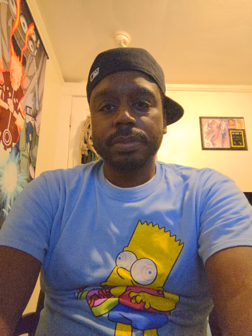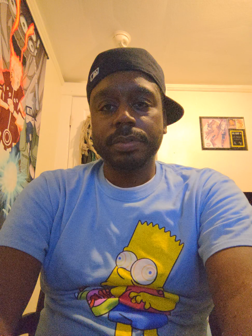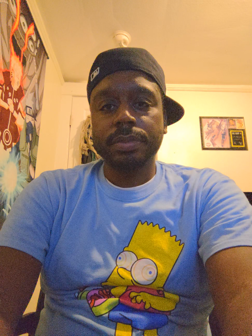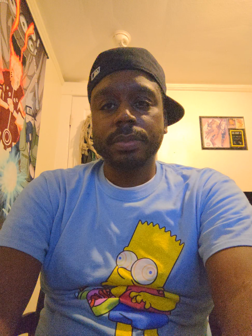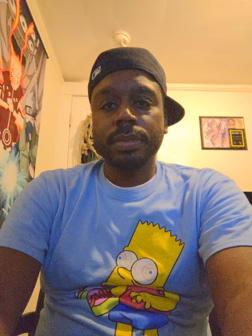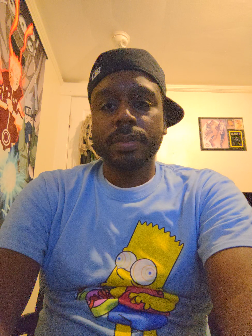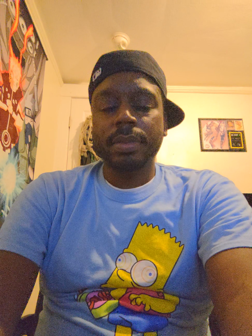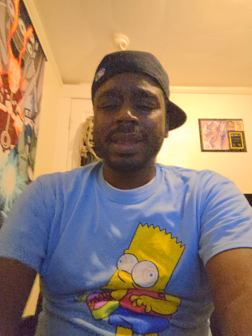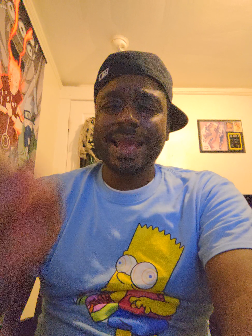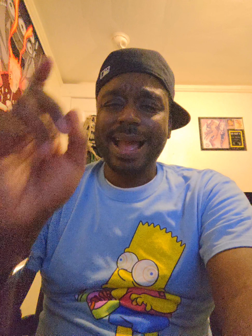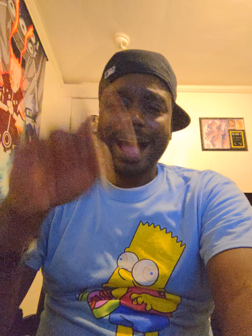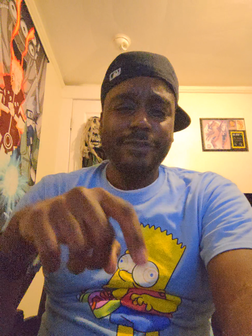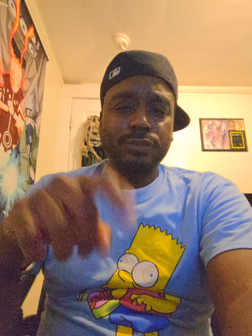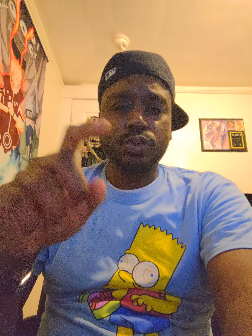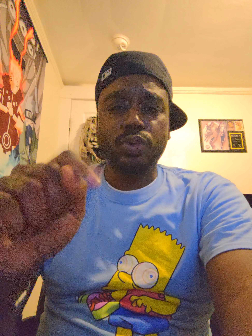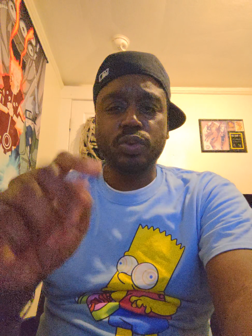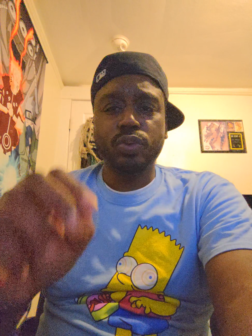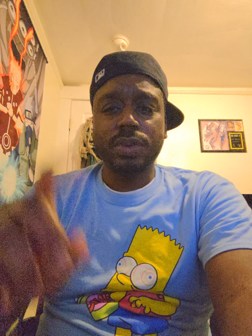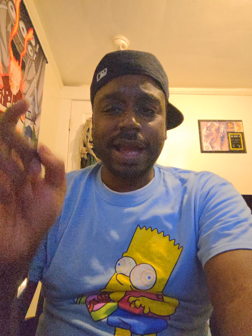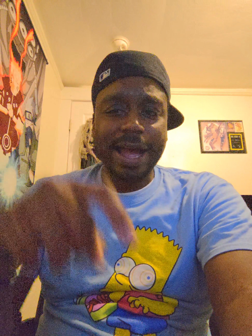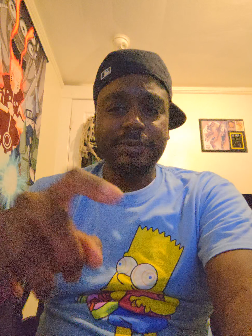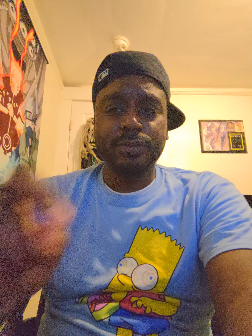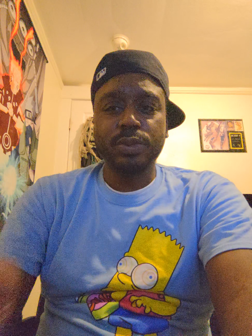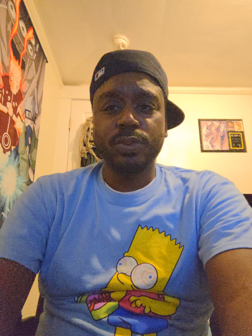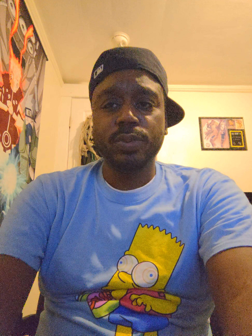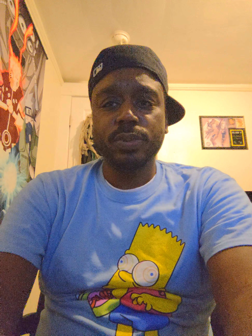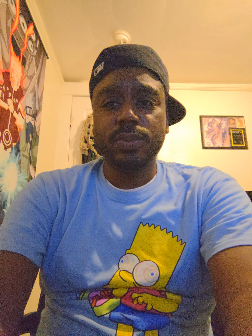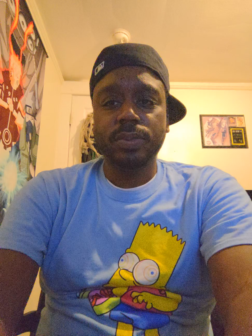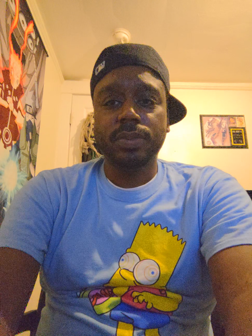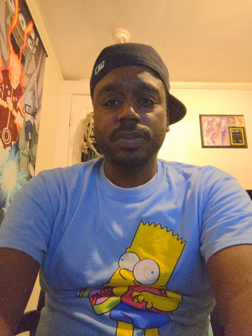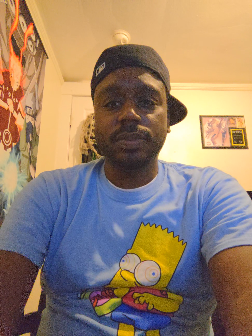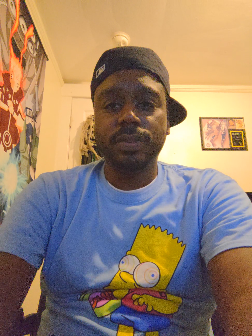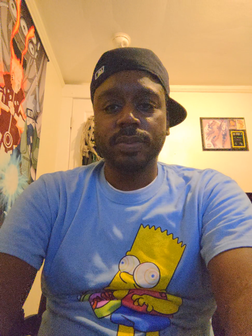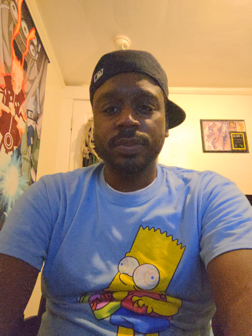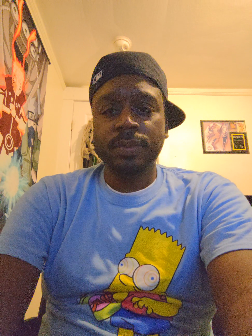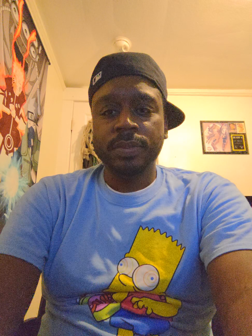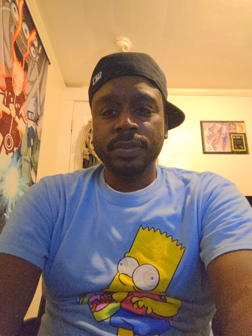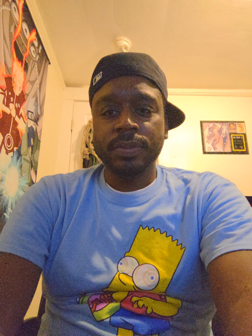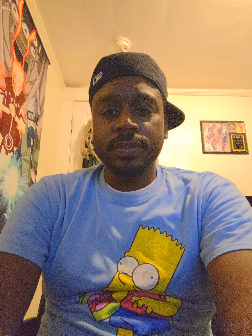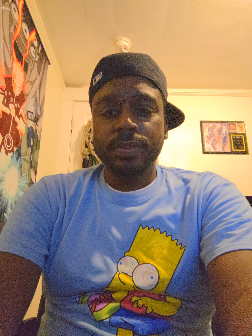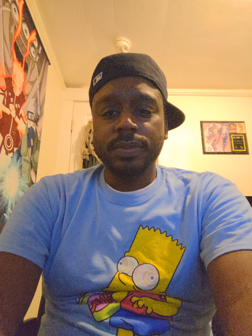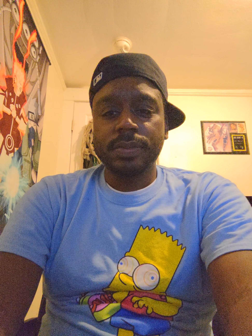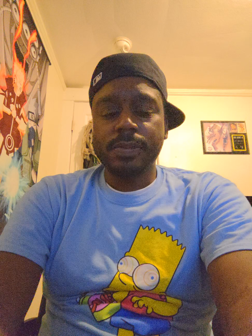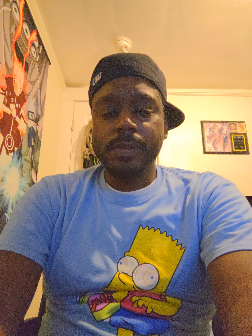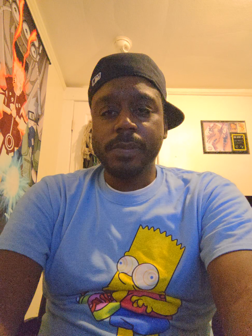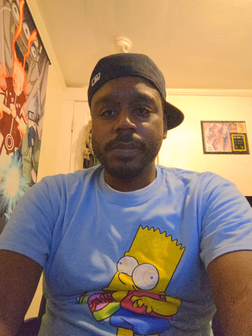have to